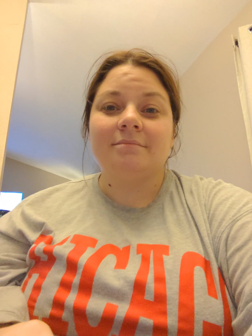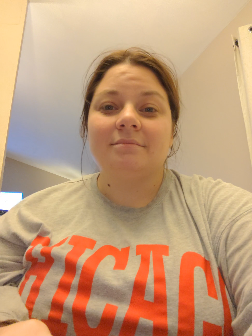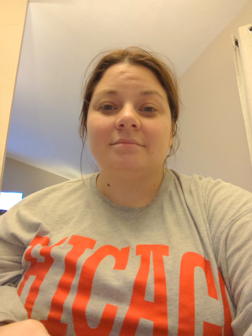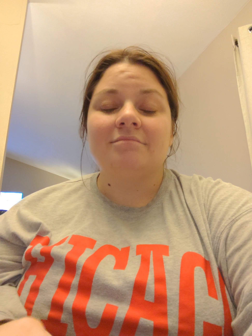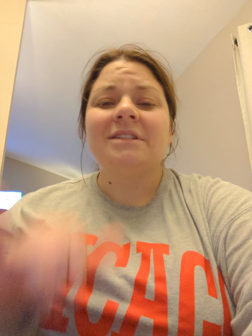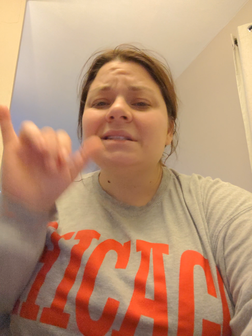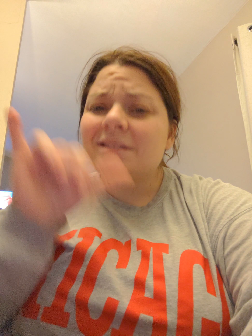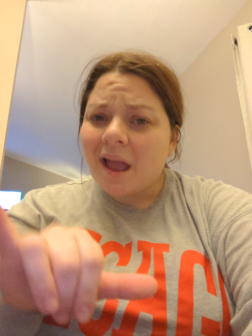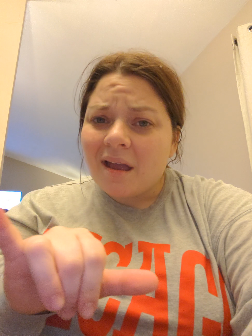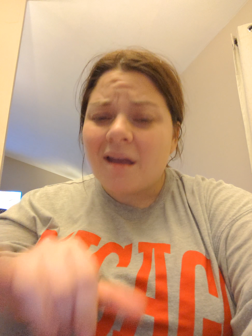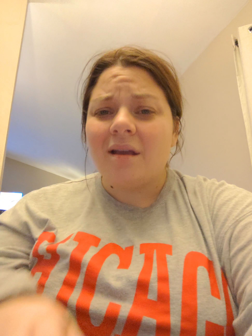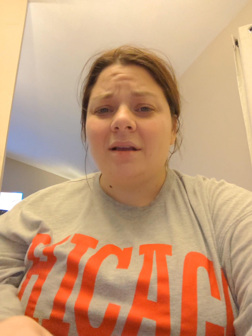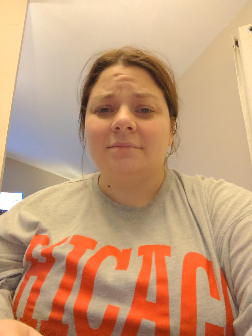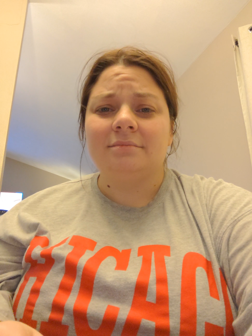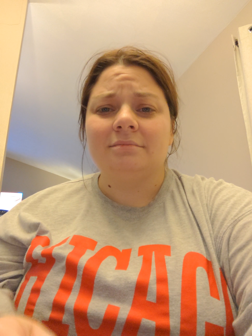stay